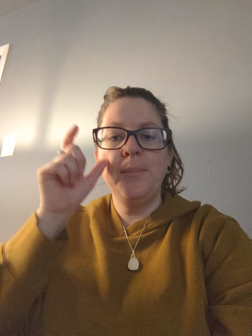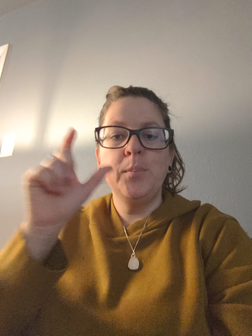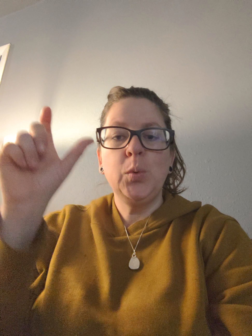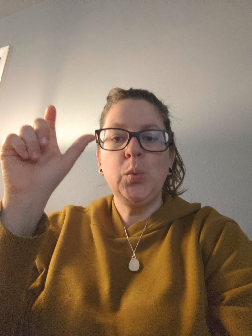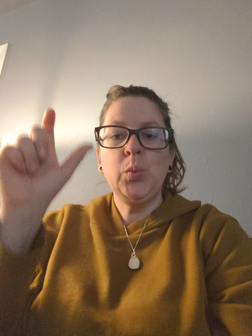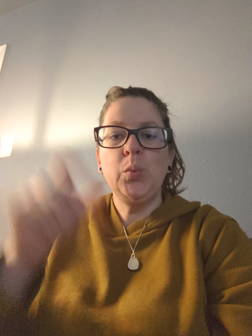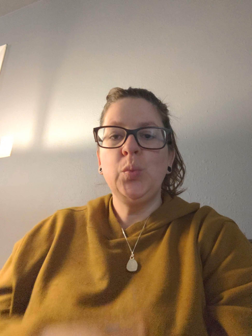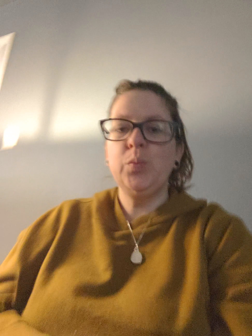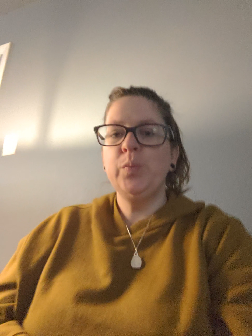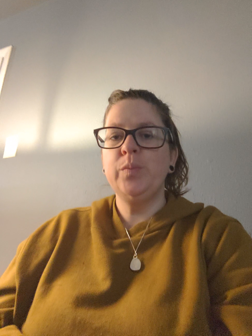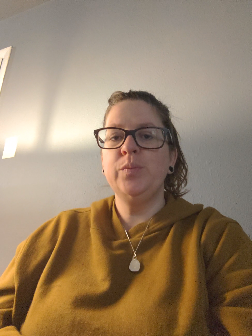moon